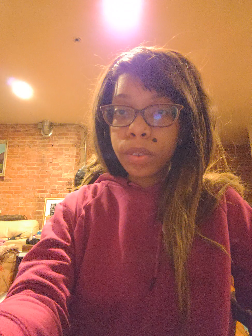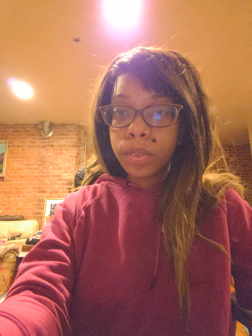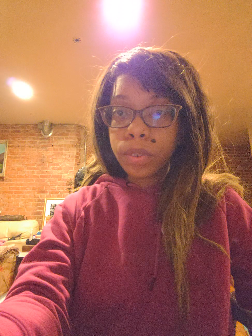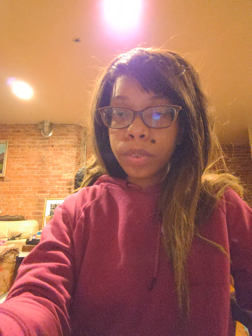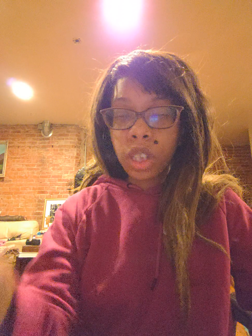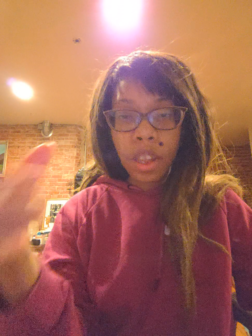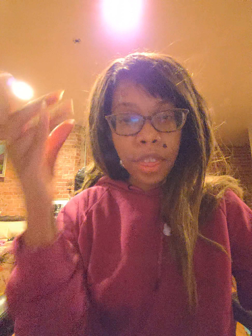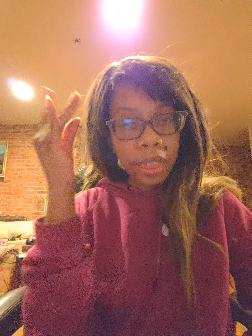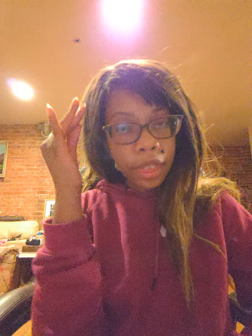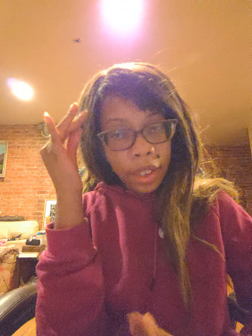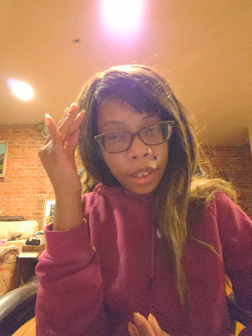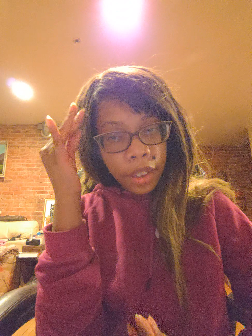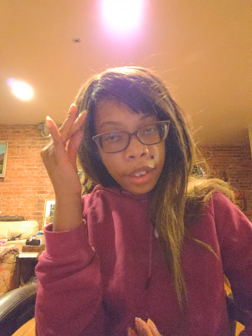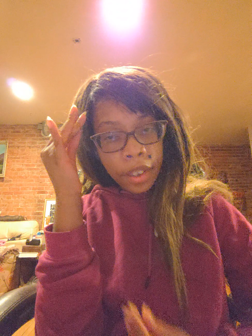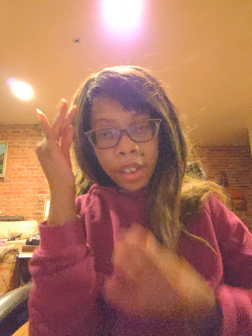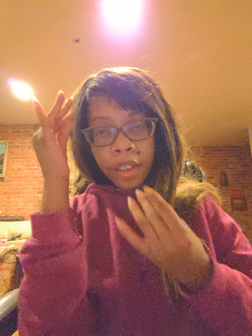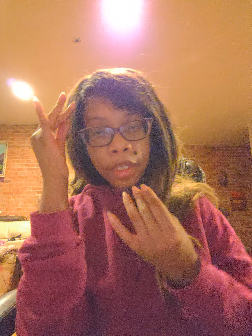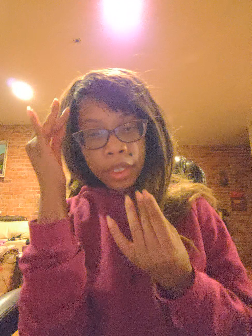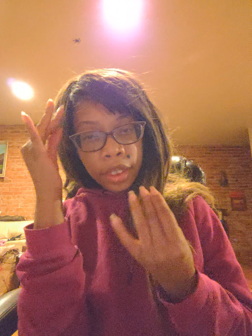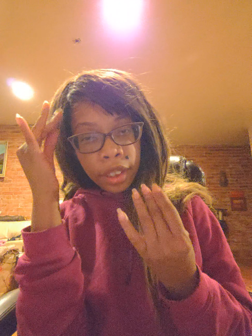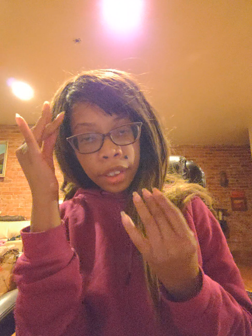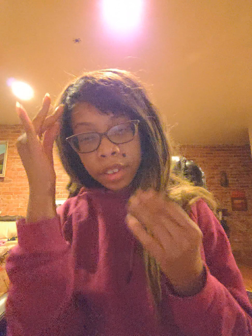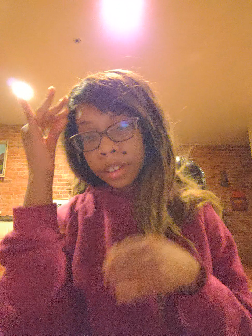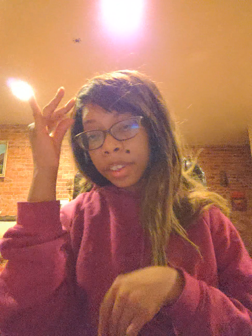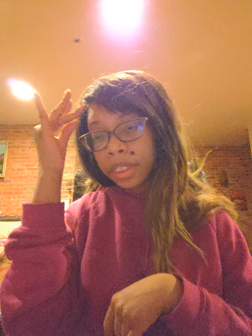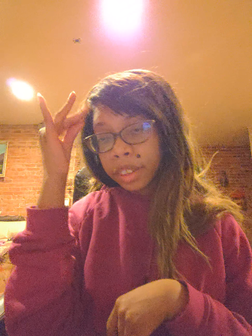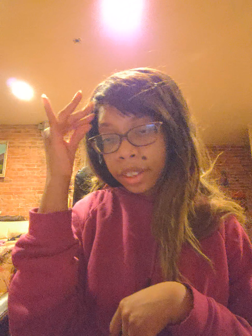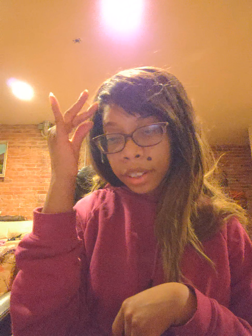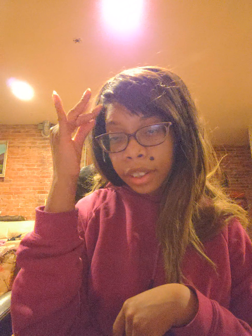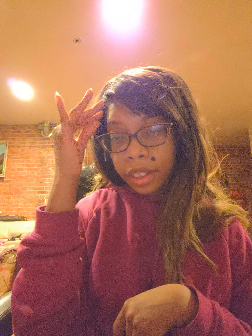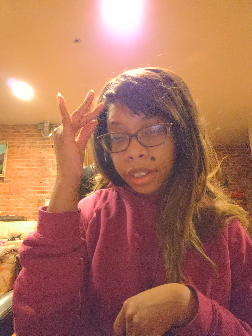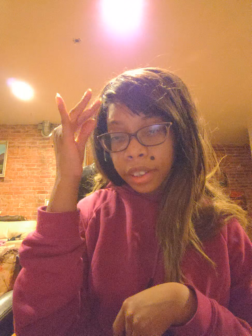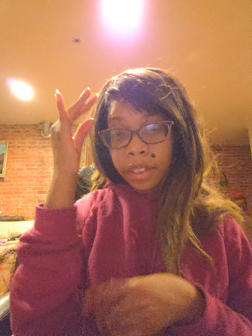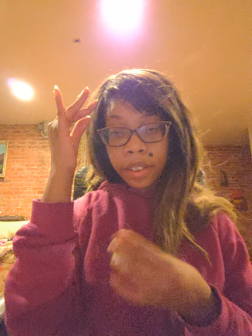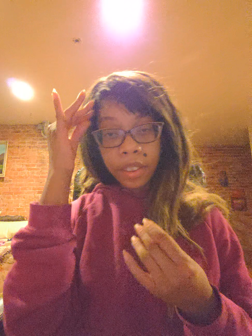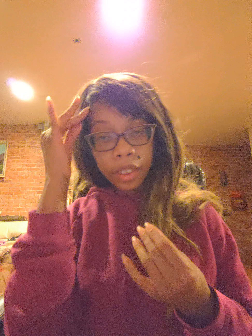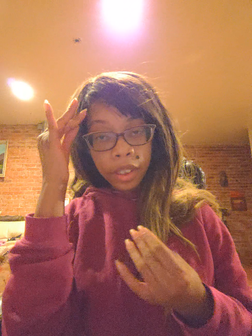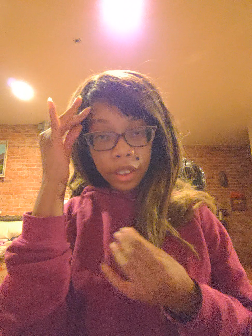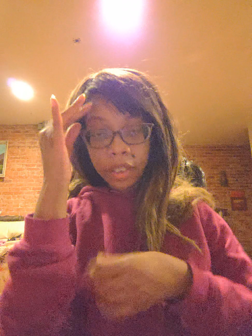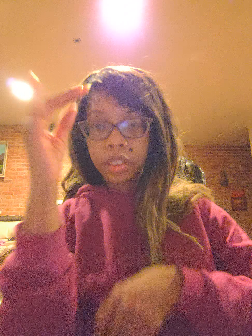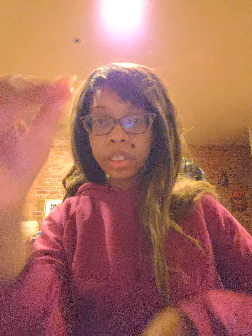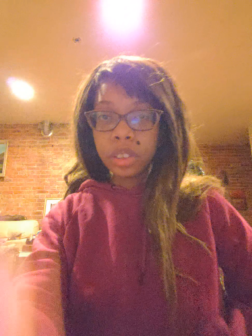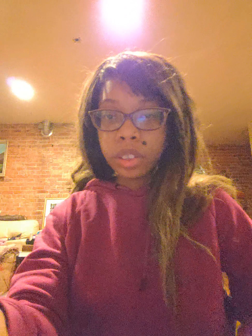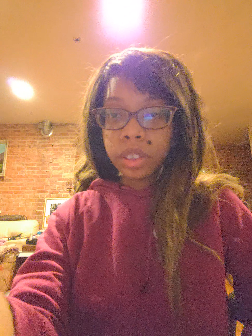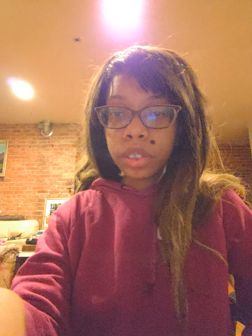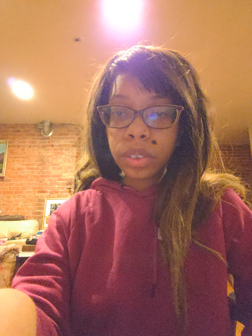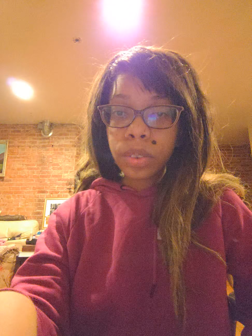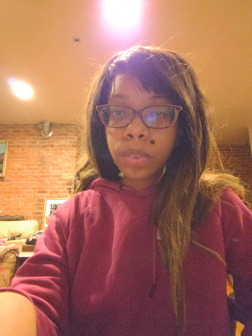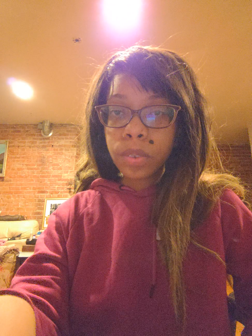think